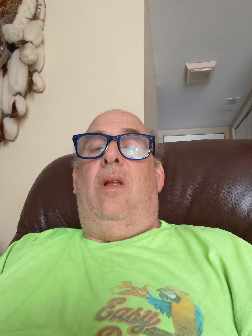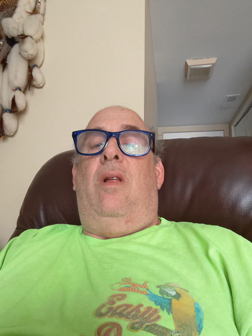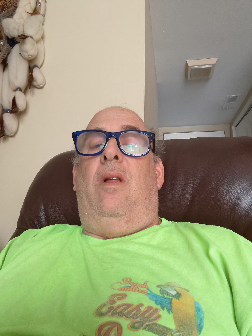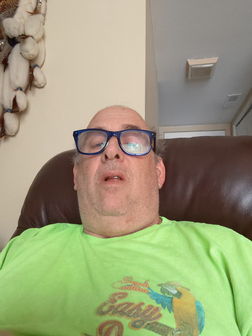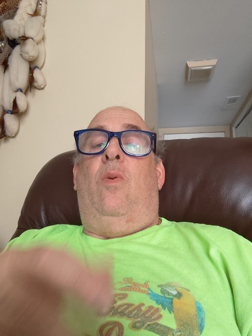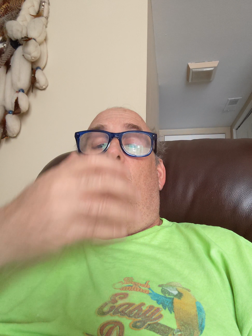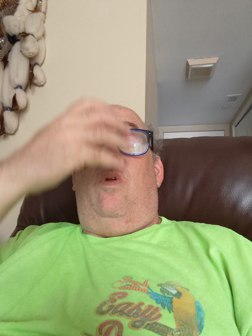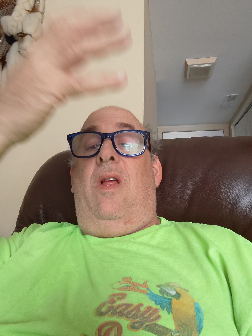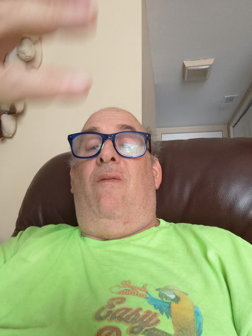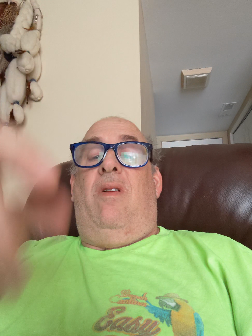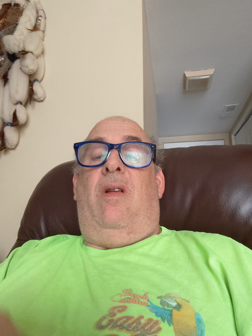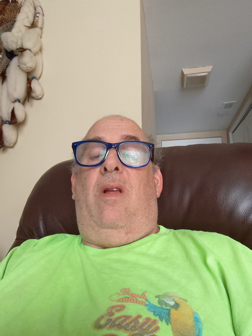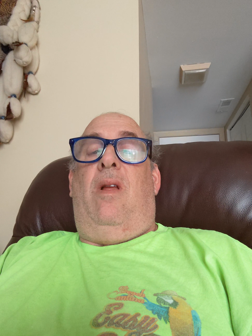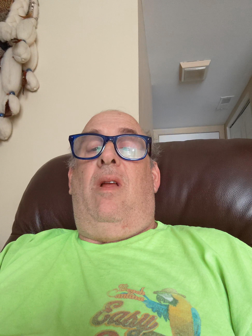giraffe